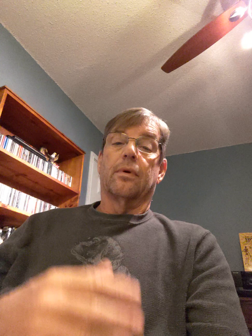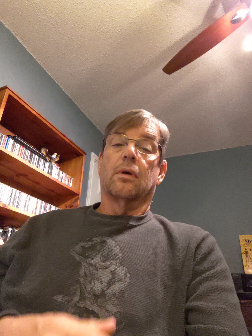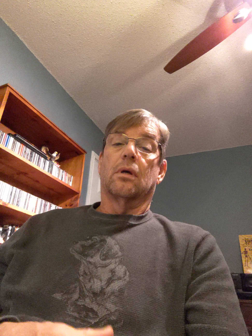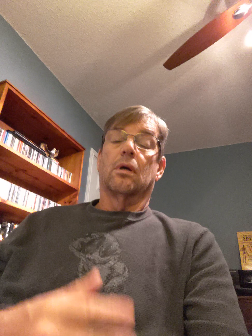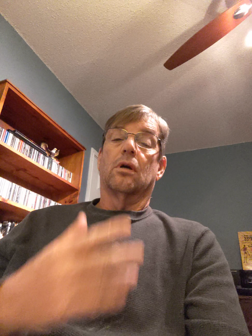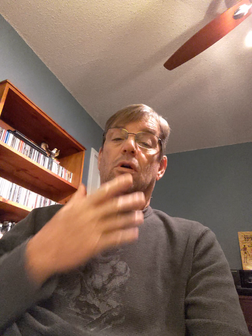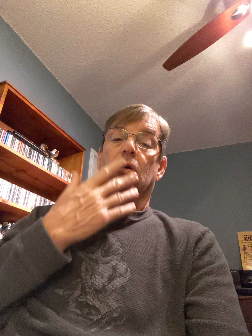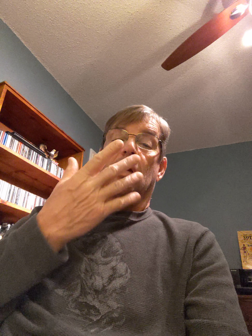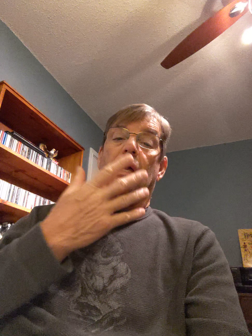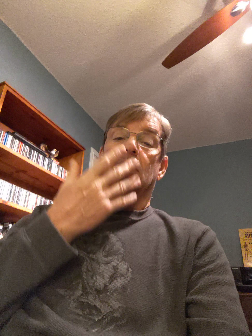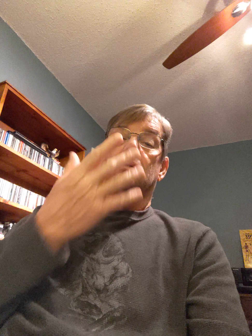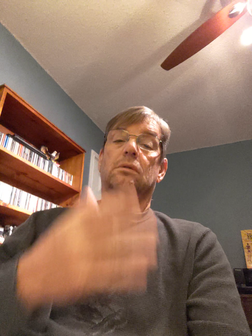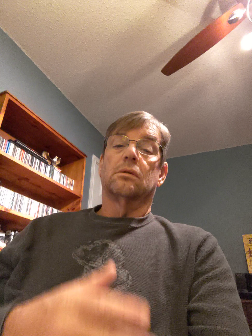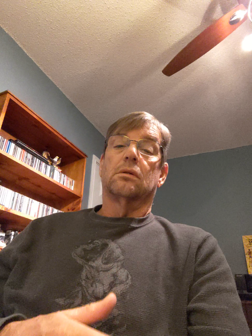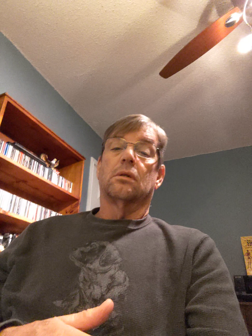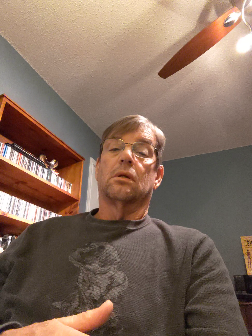grass